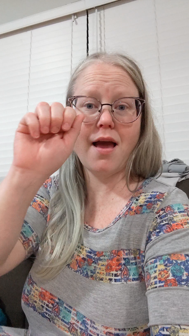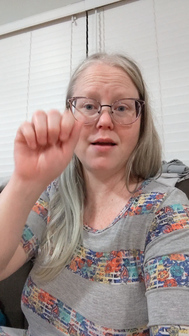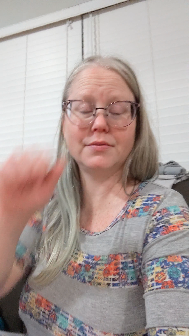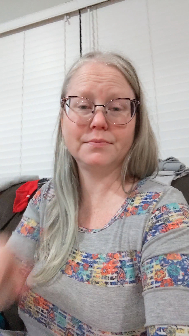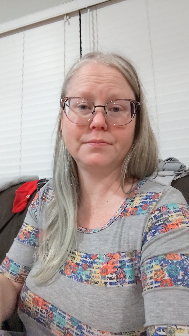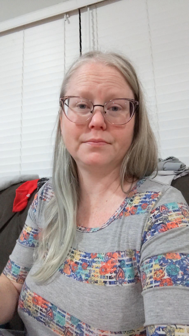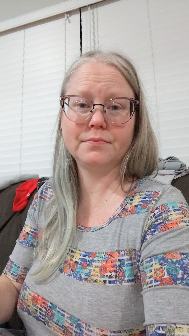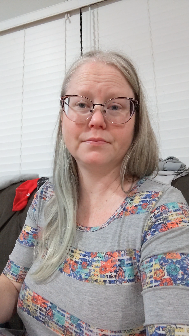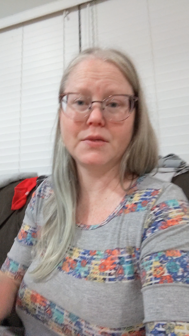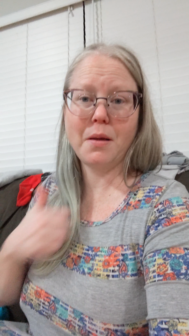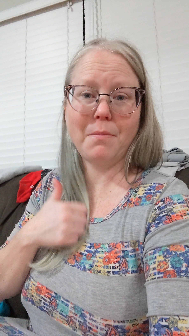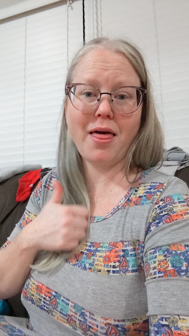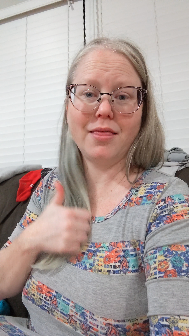bathtub